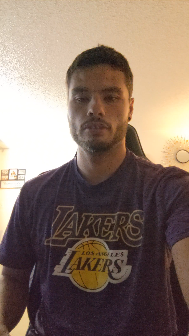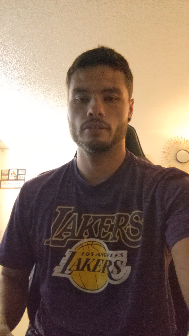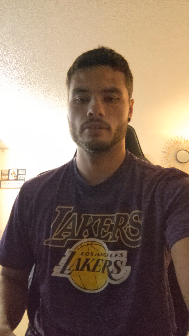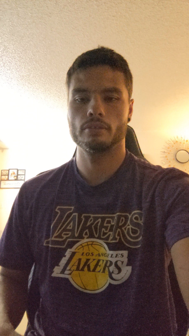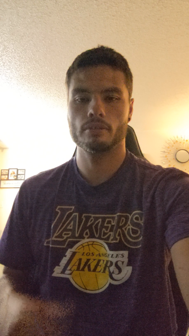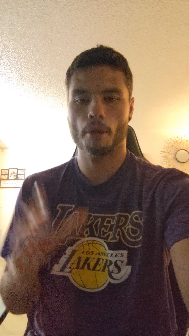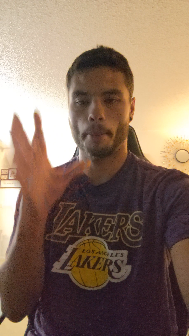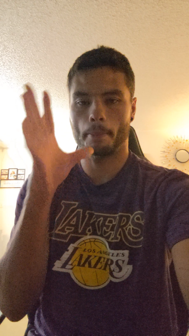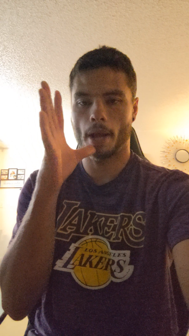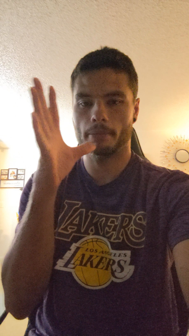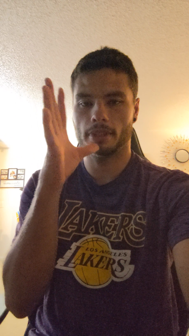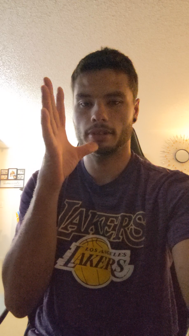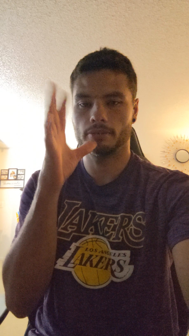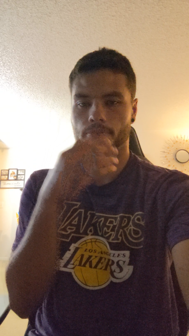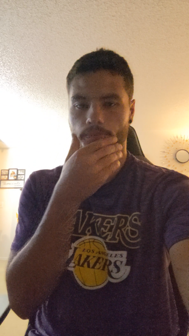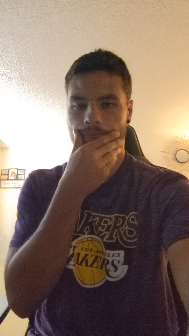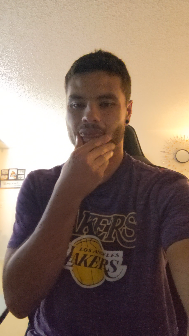mommy